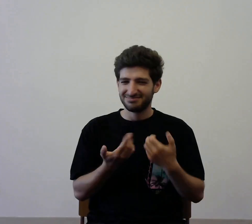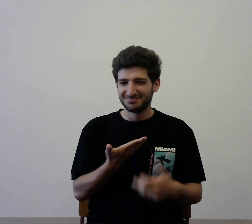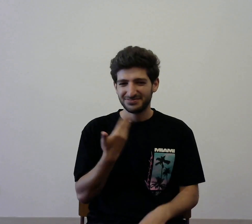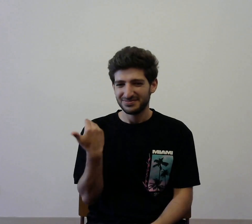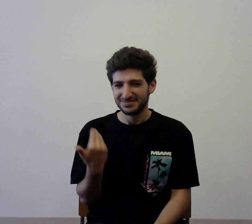yox